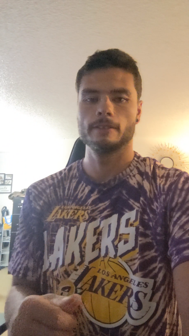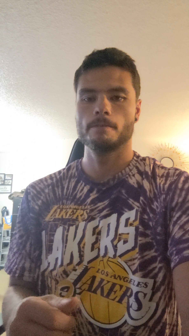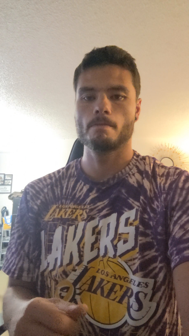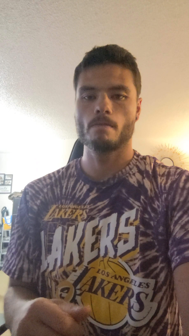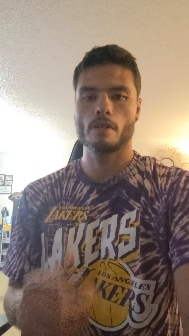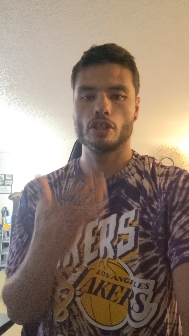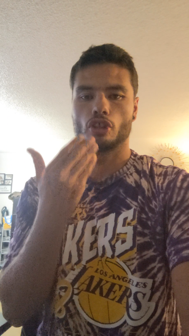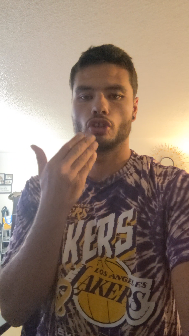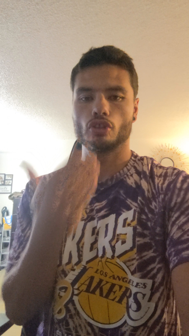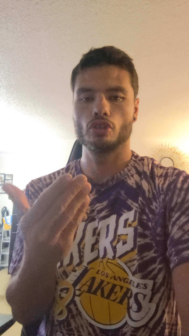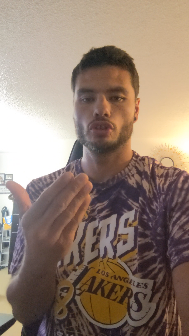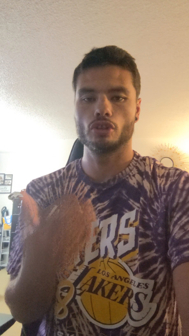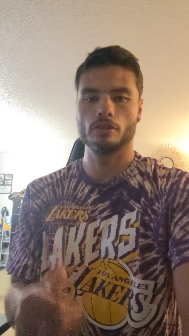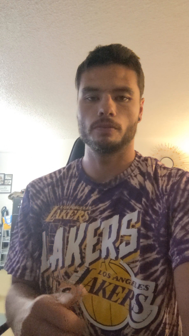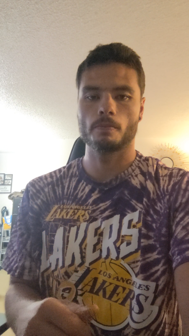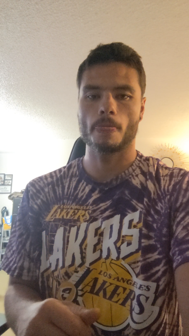good